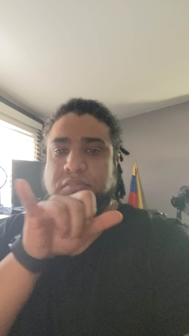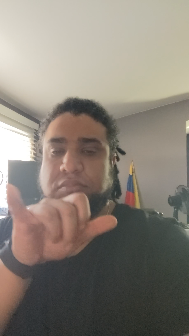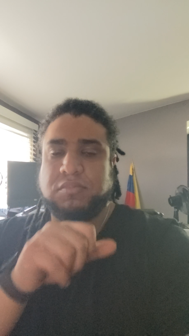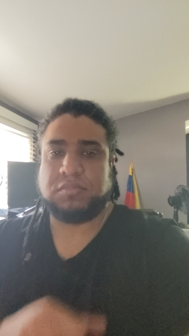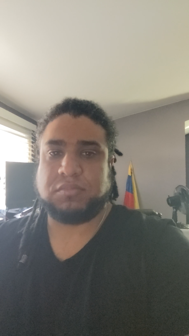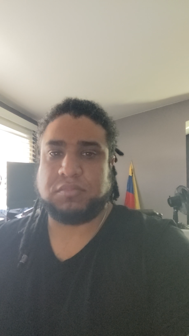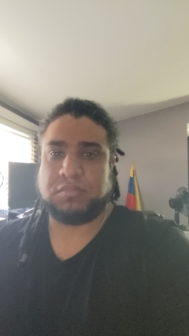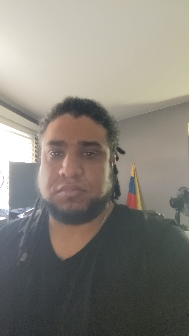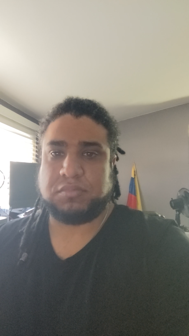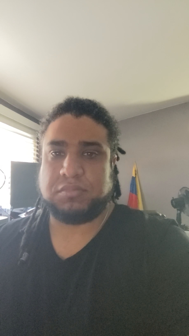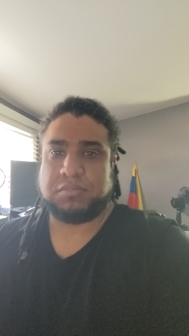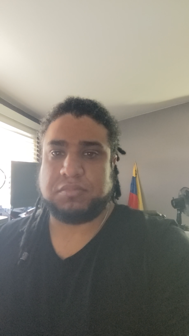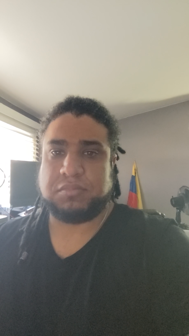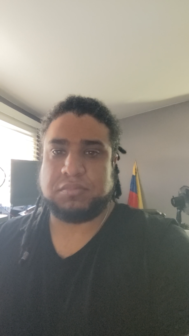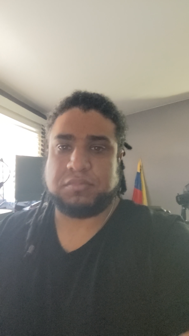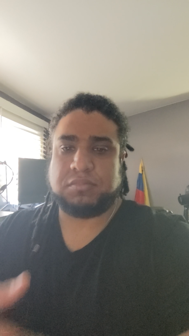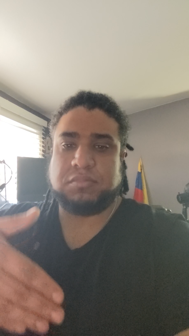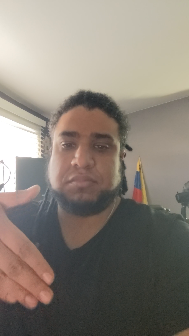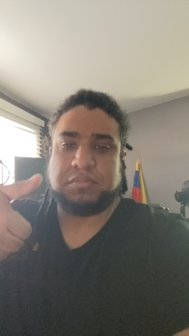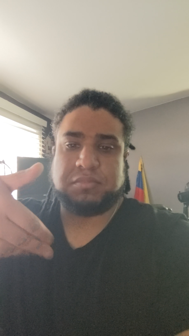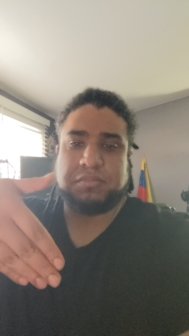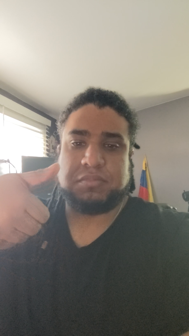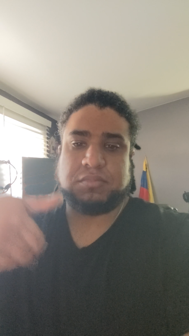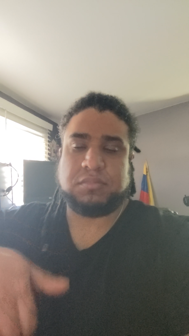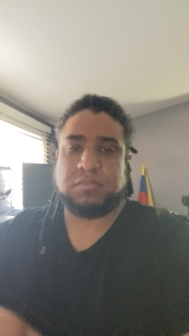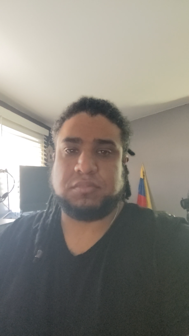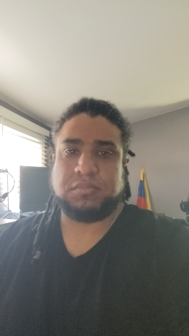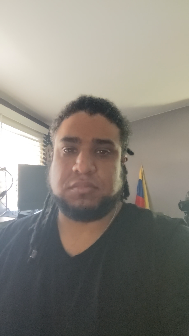pants